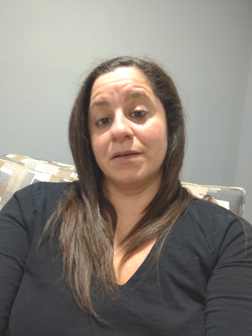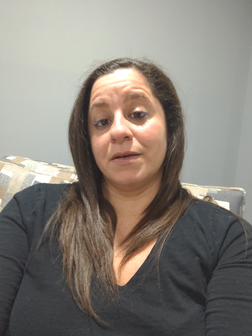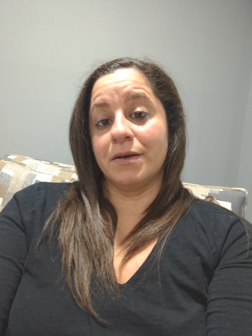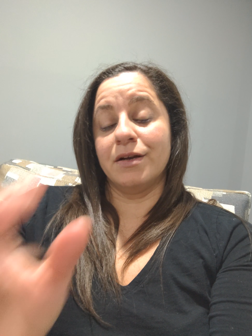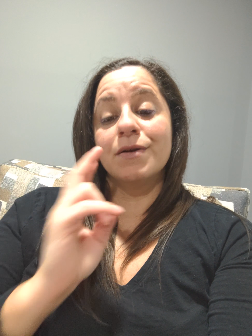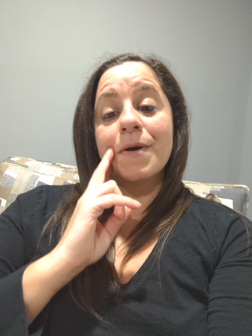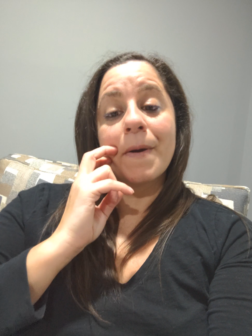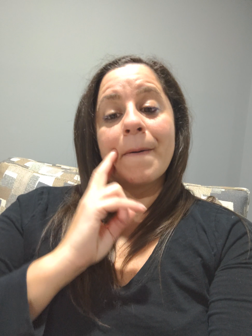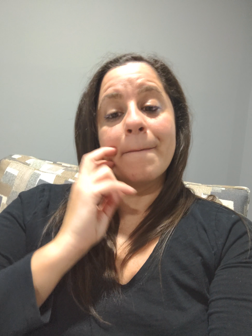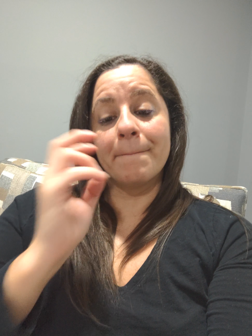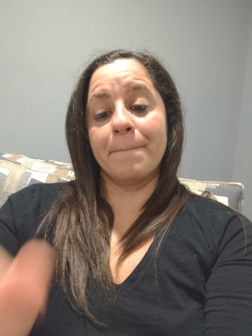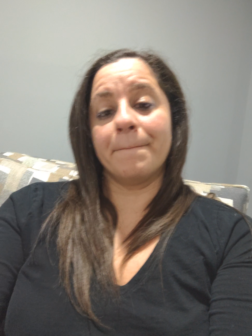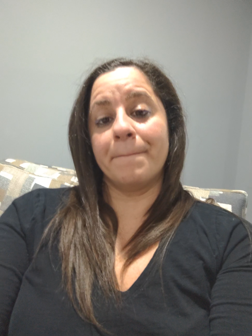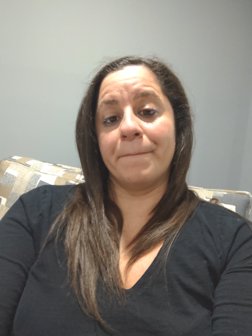gum